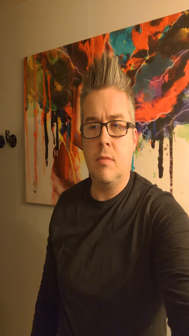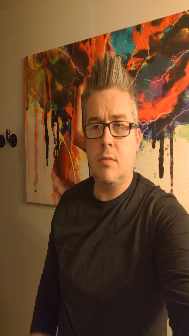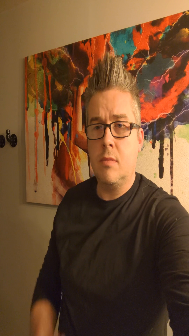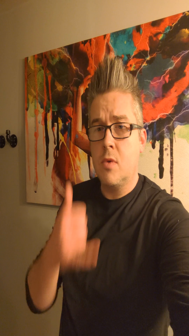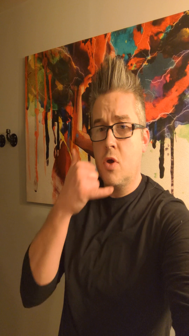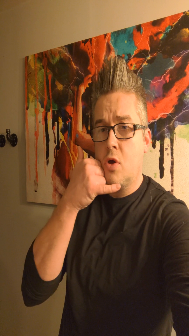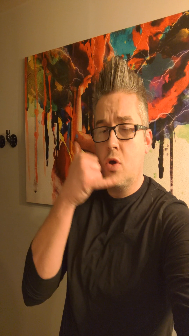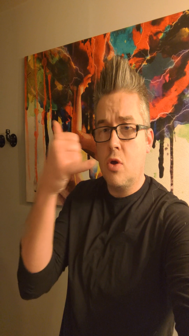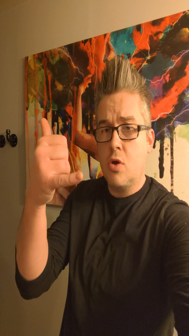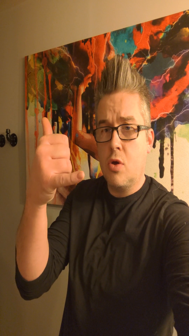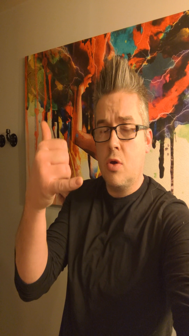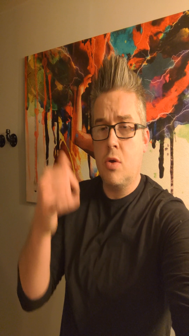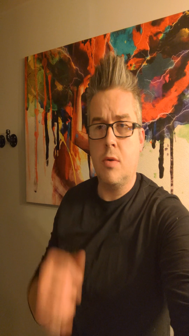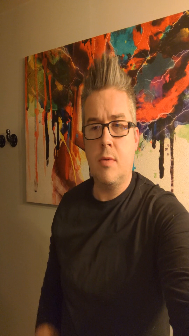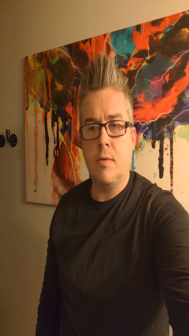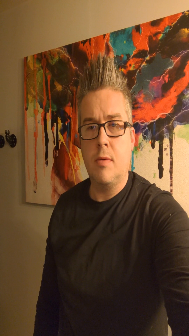call on the phone